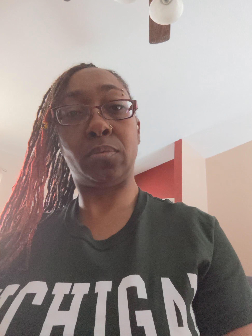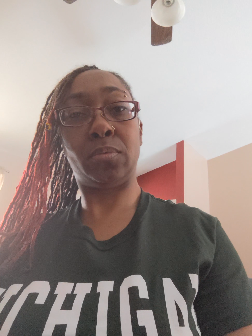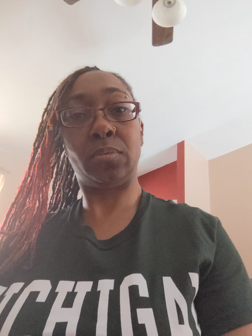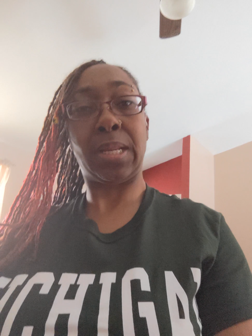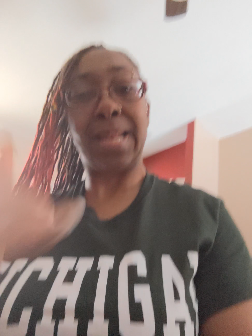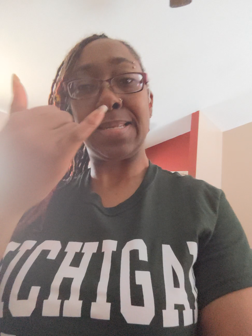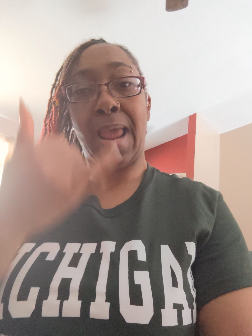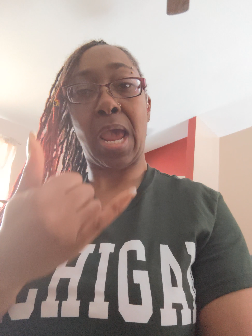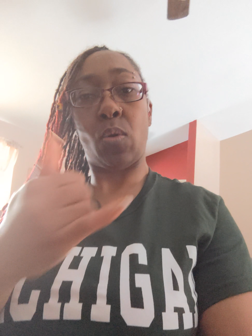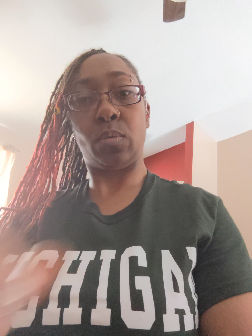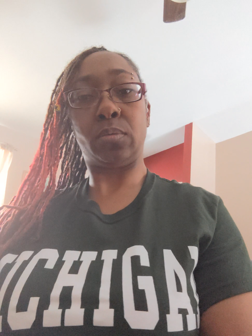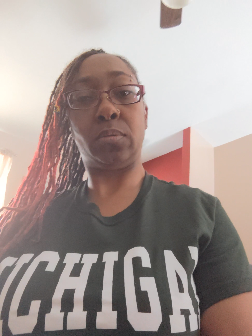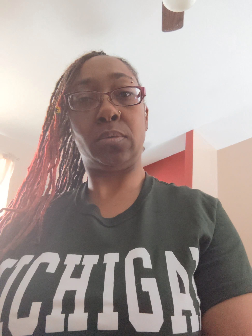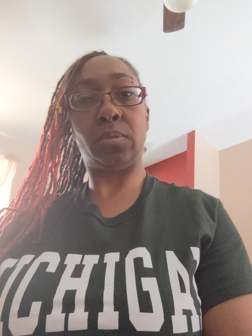now